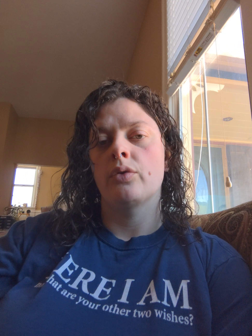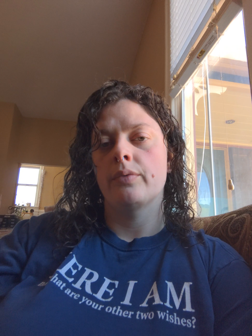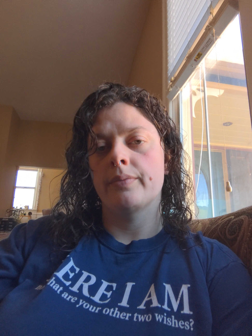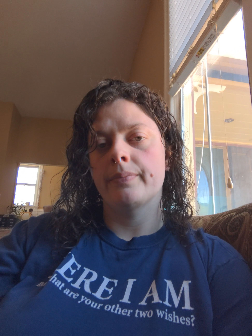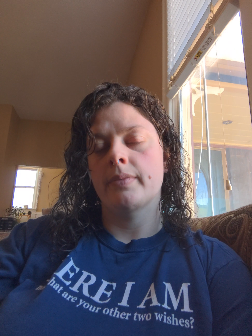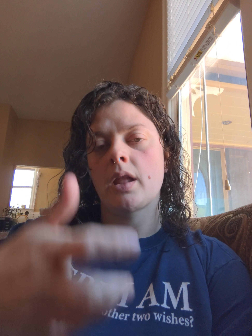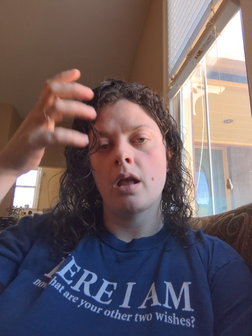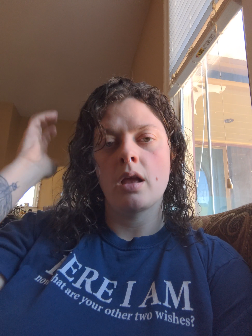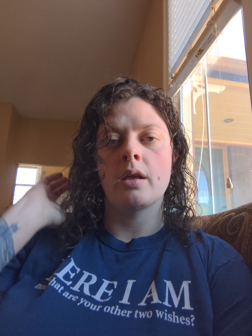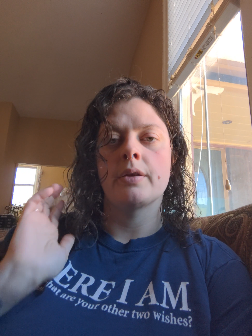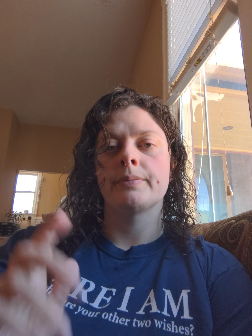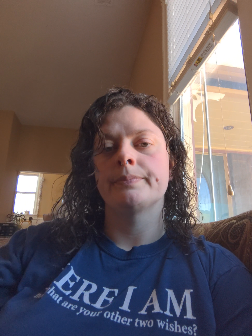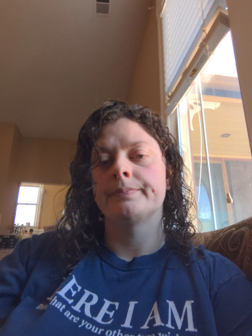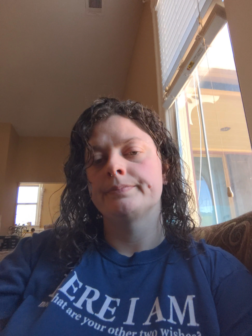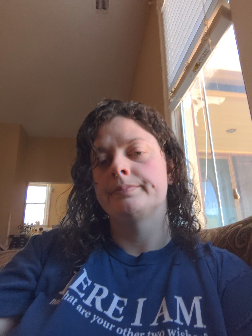lion